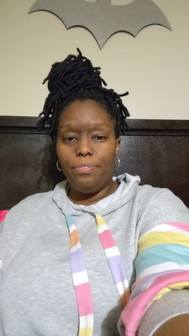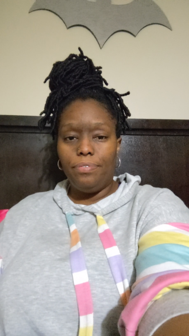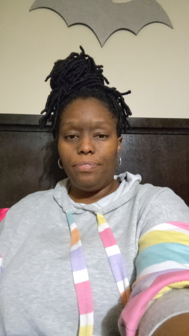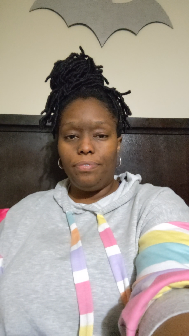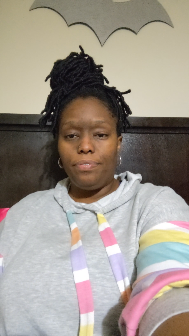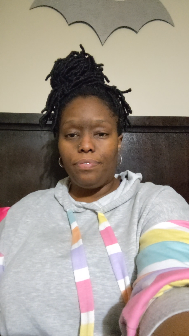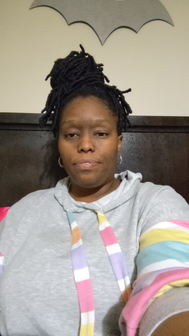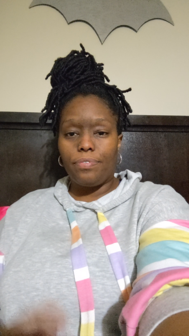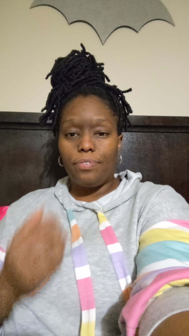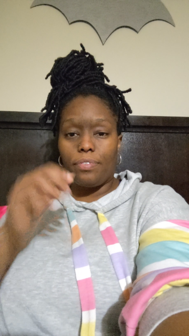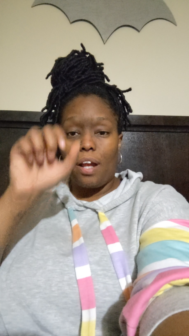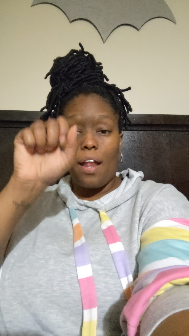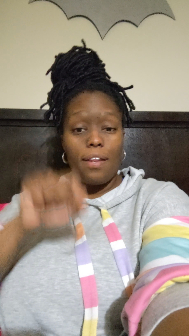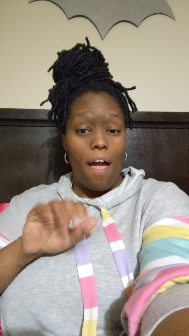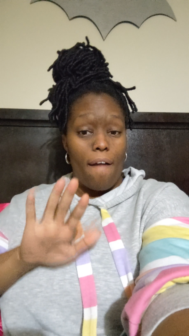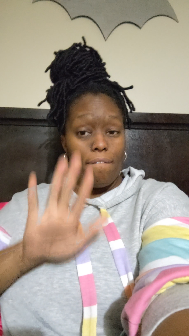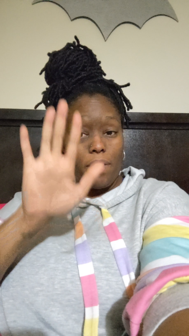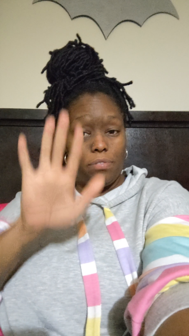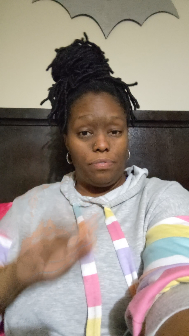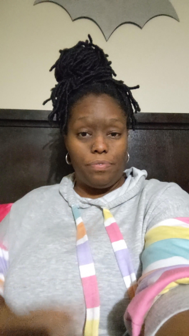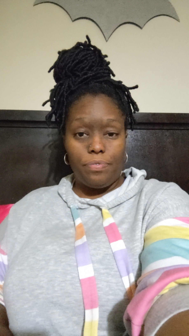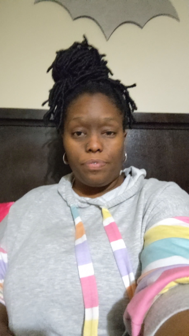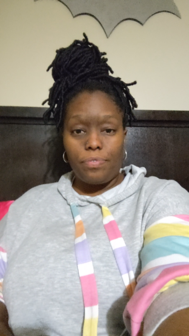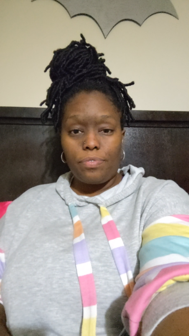gloves